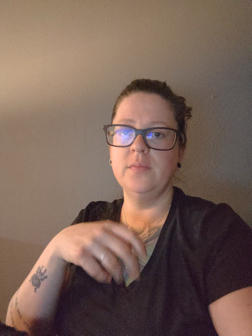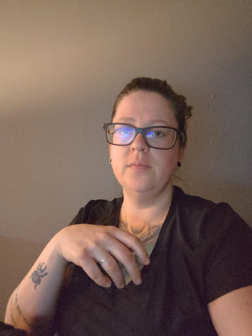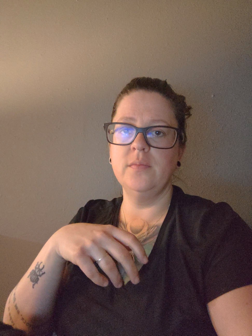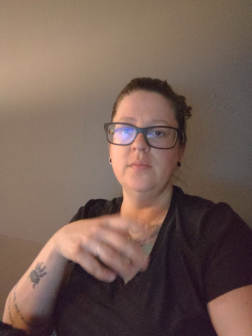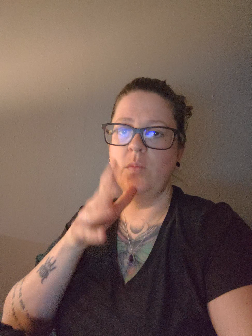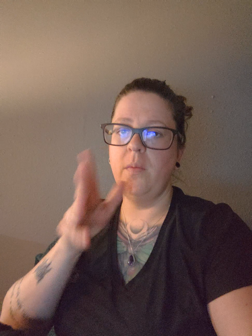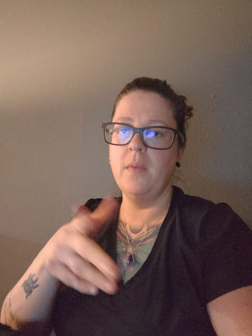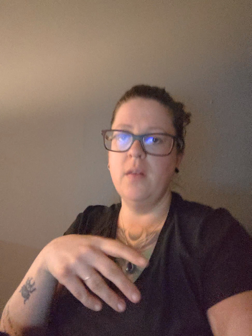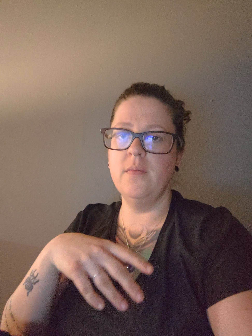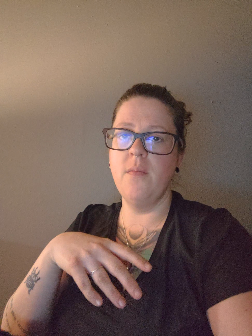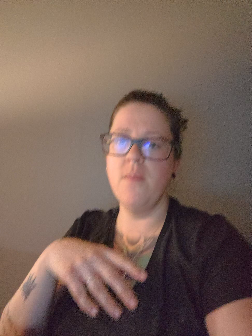grandma